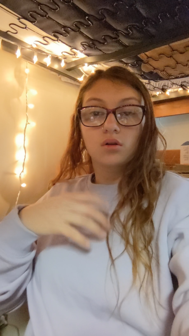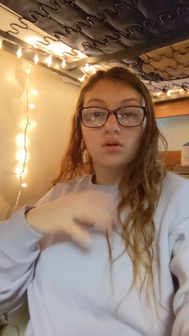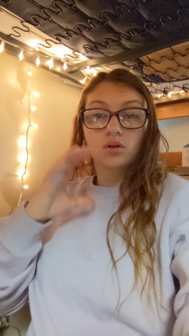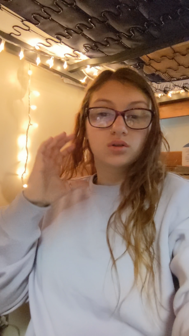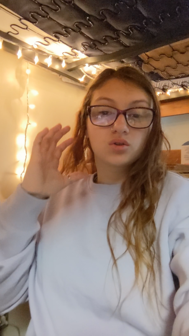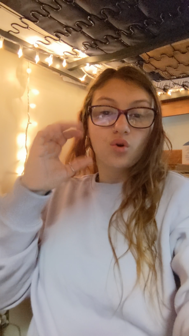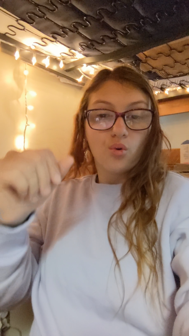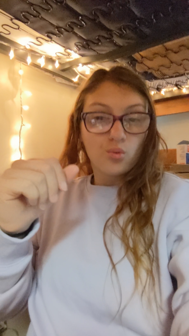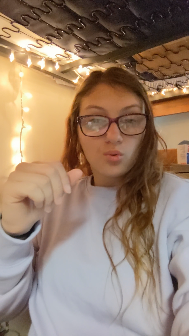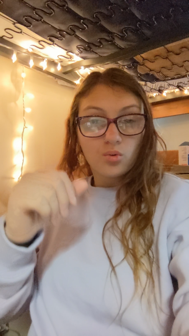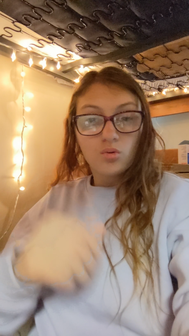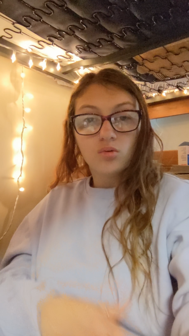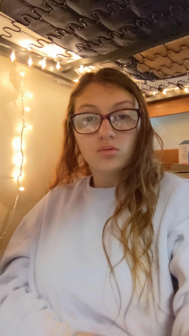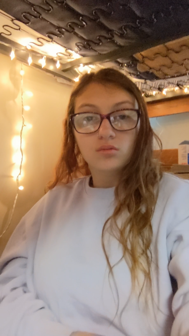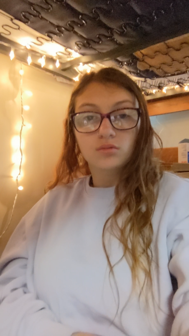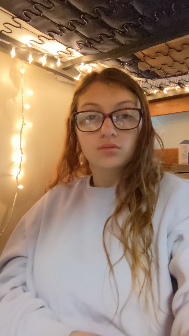got to